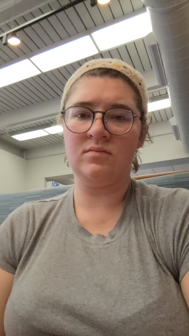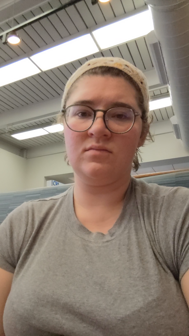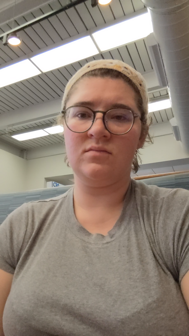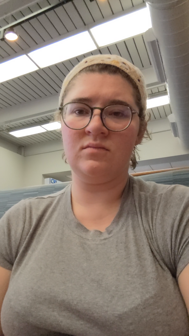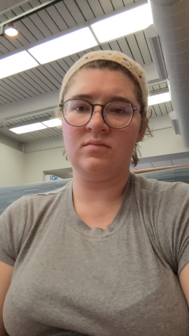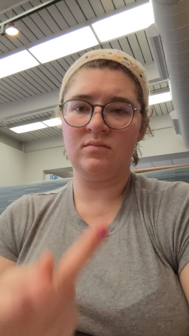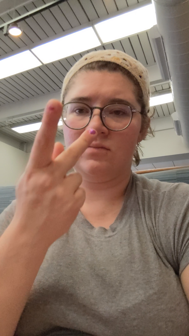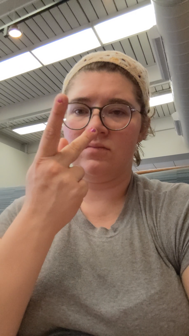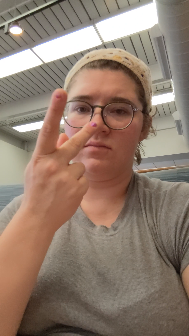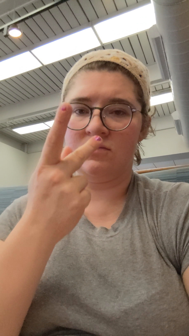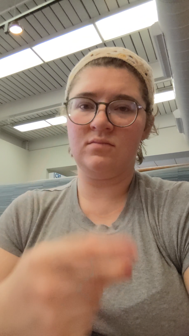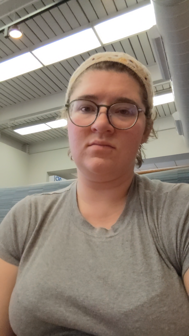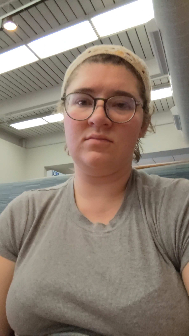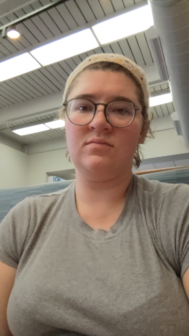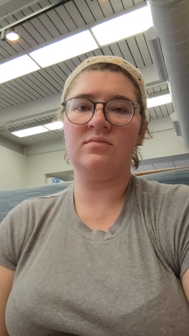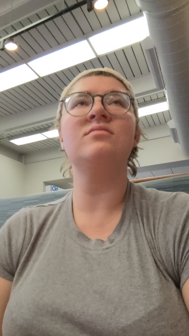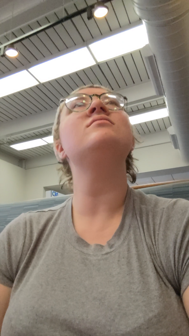penis